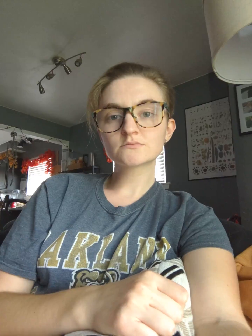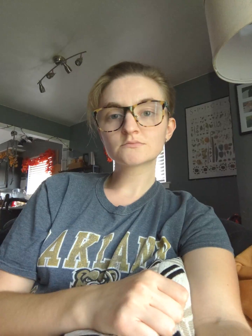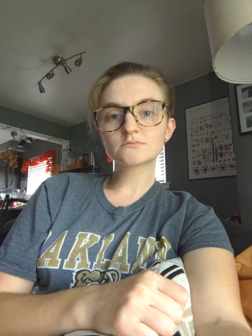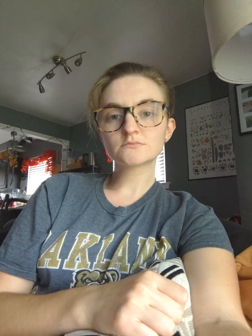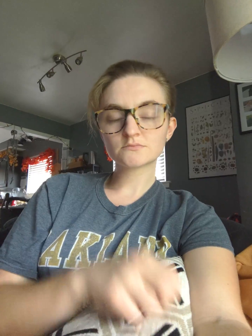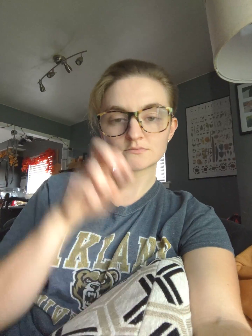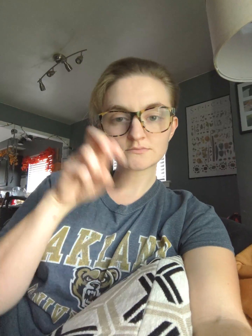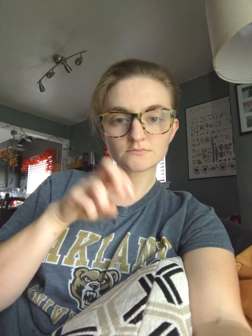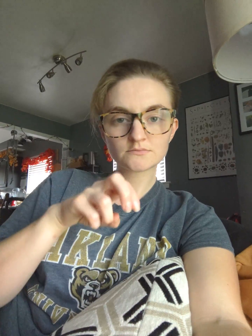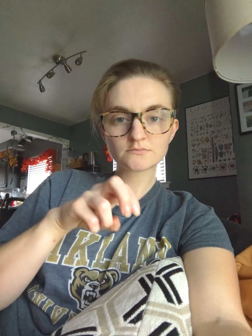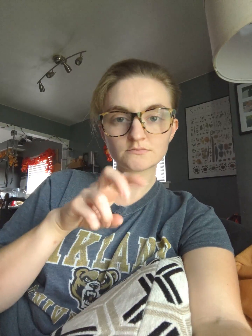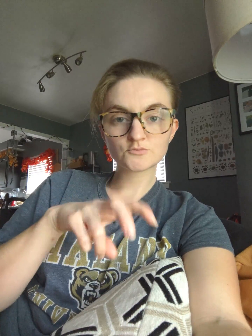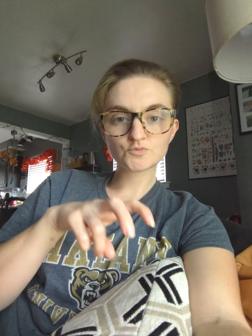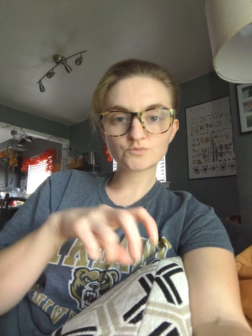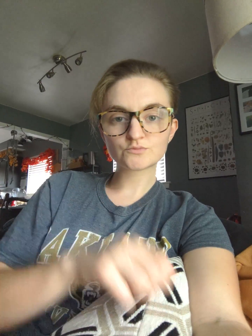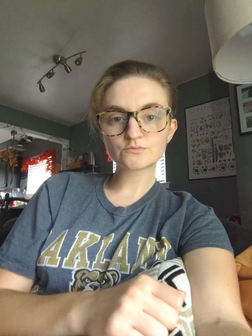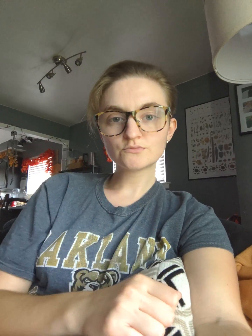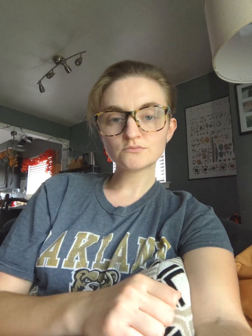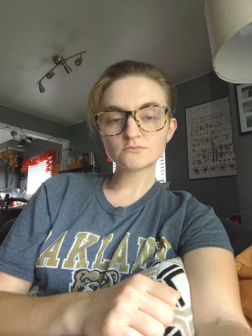potato